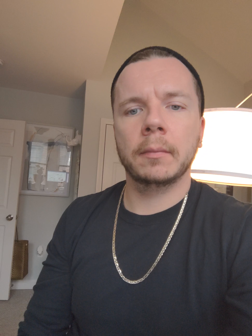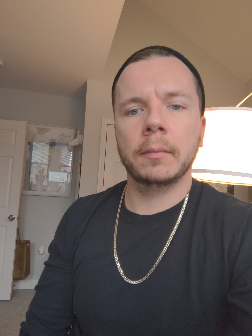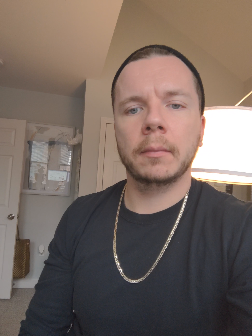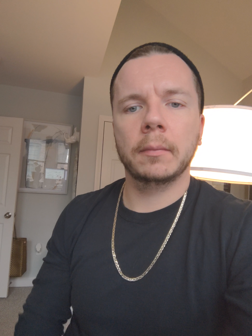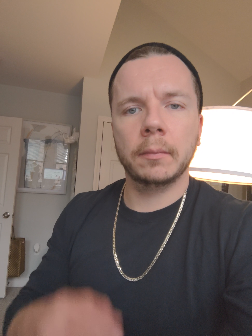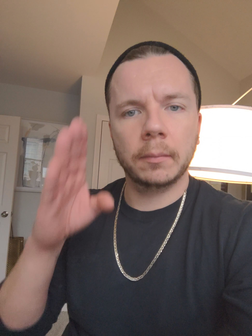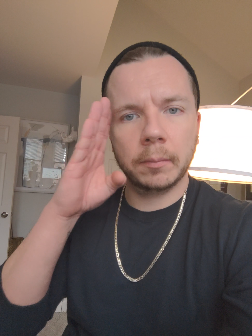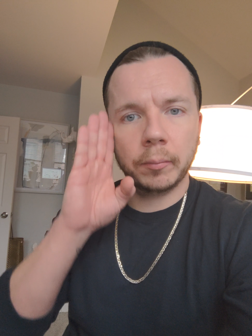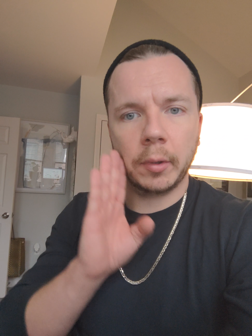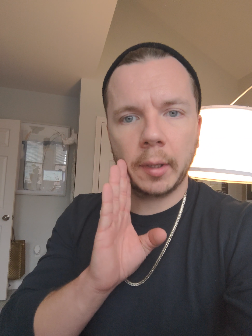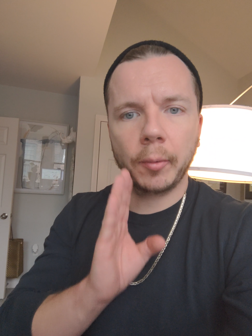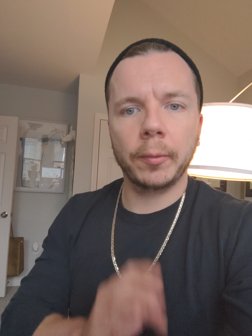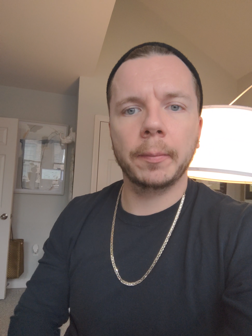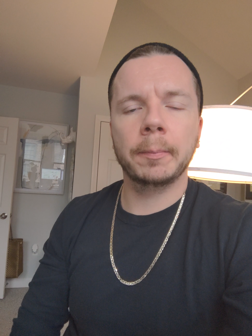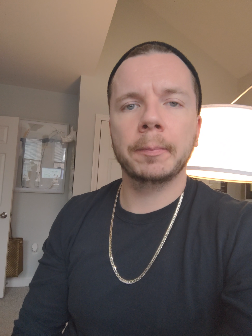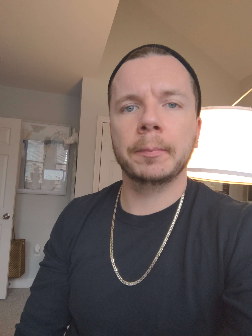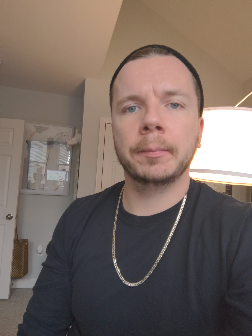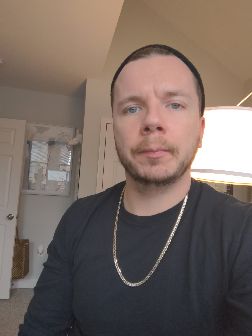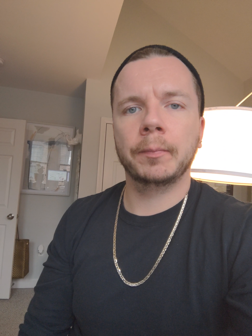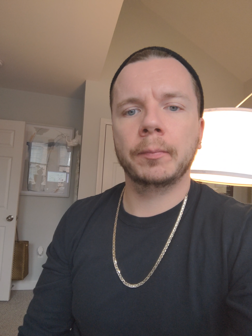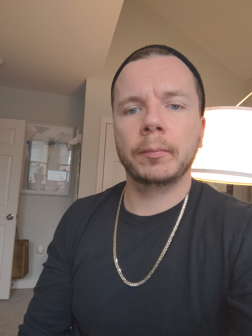brown